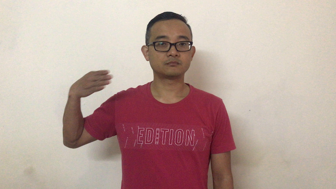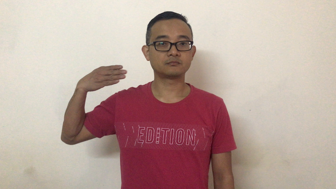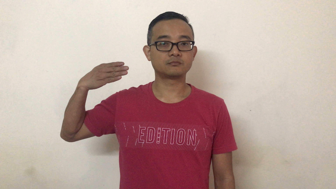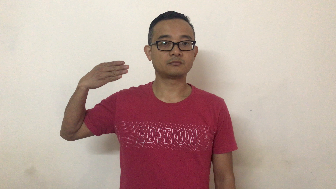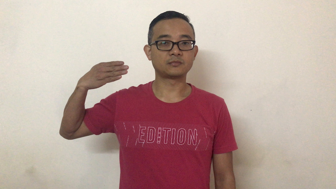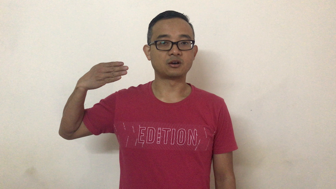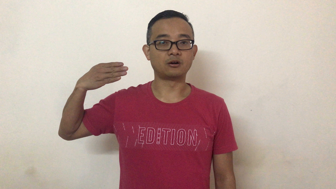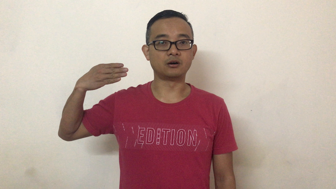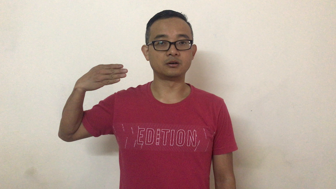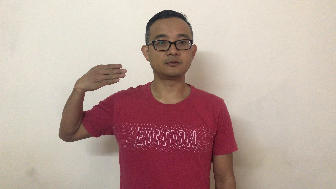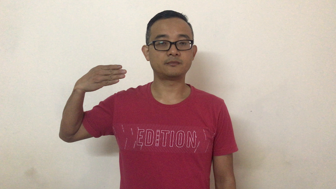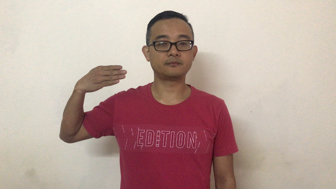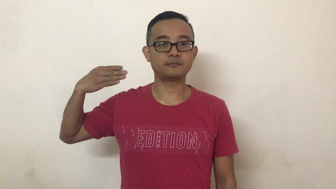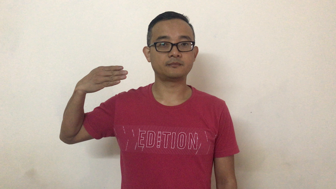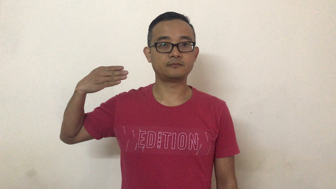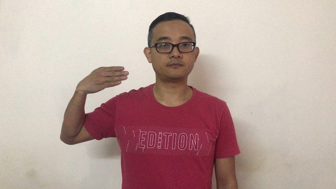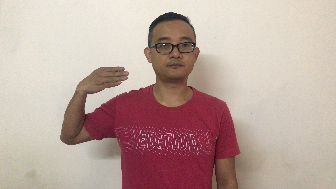ह